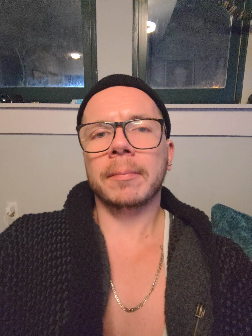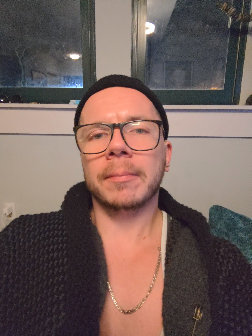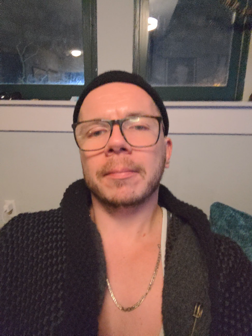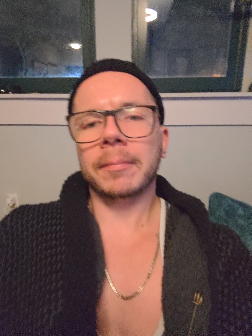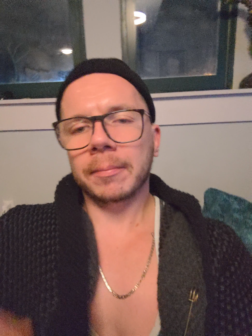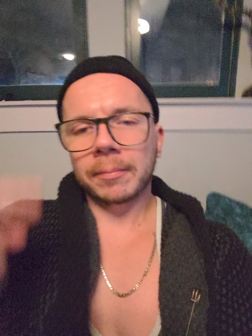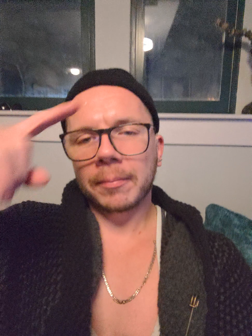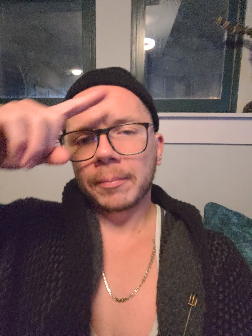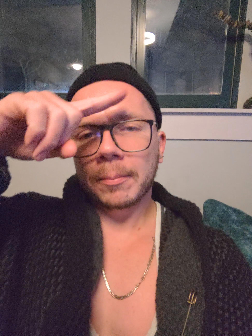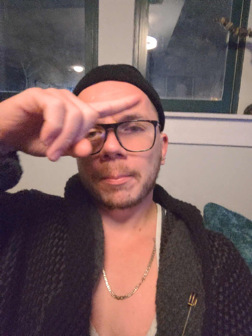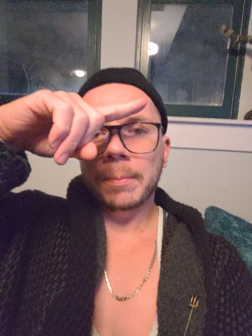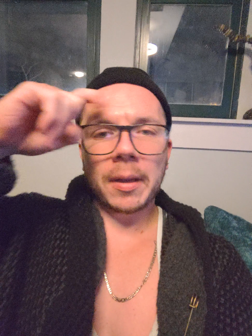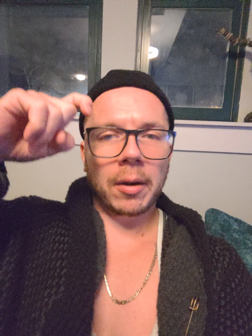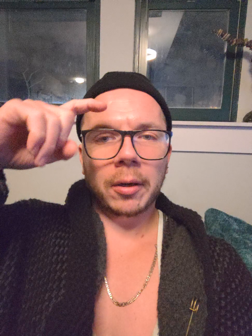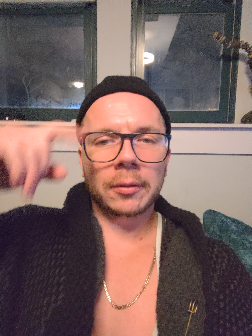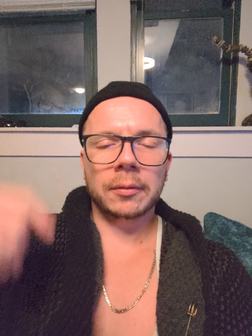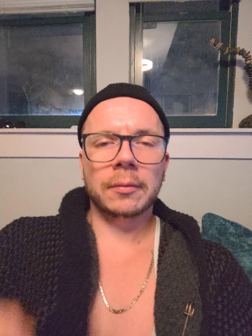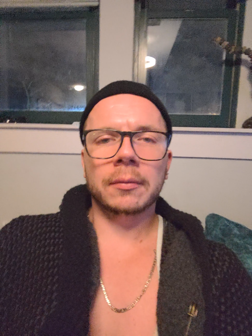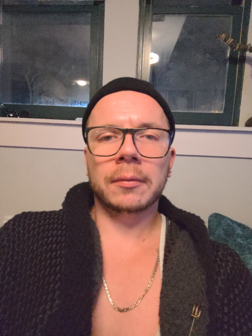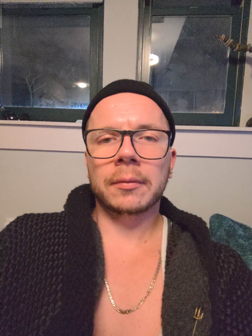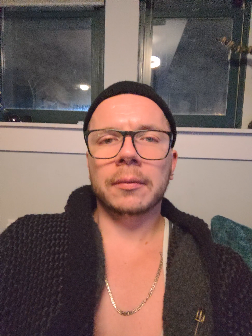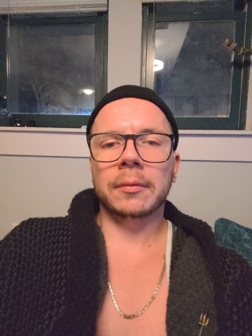because